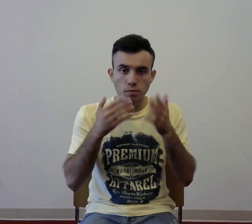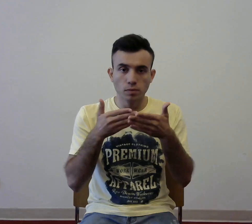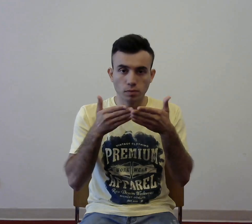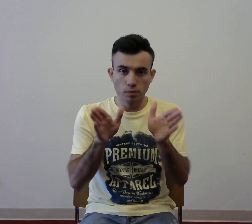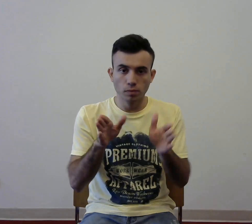ac